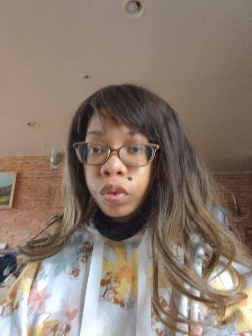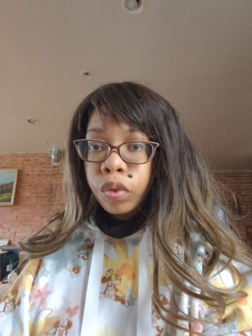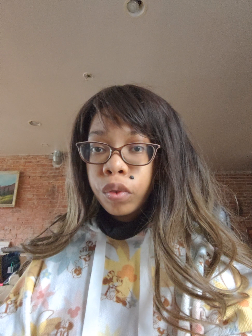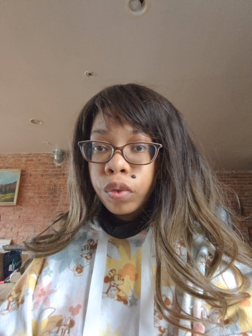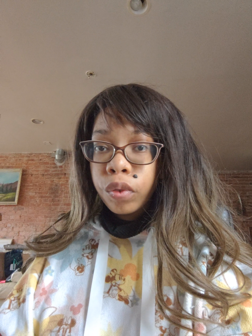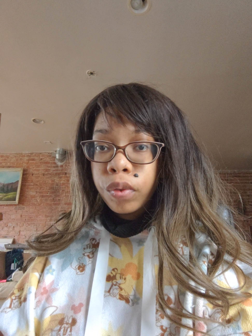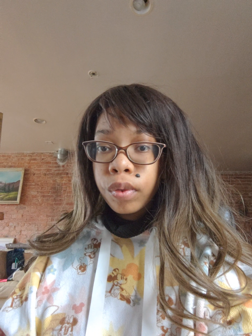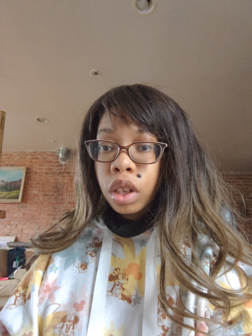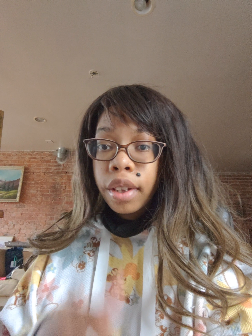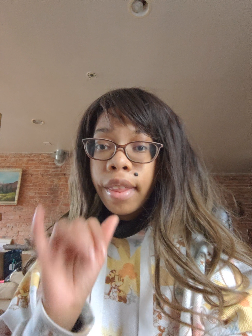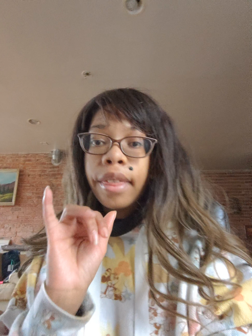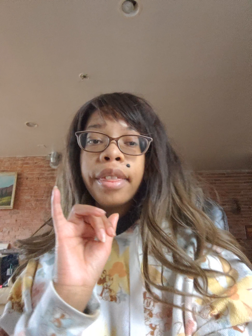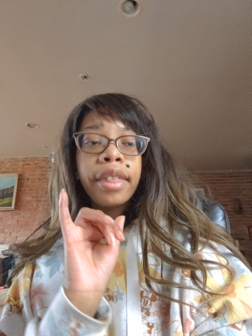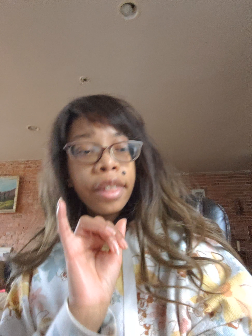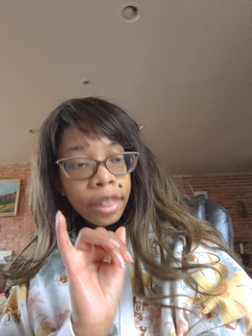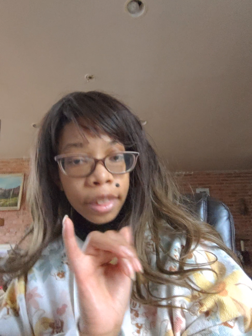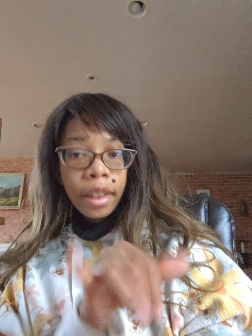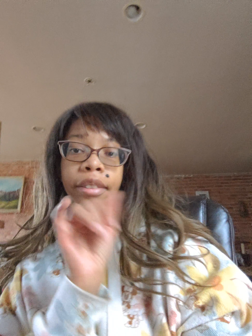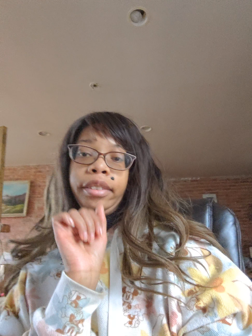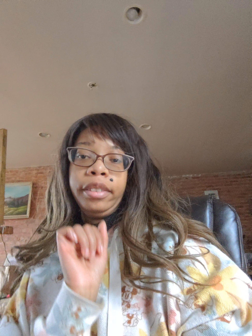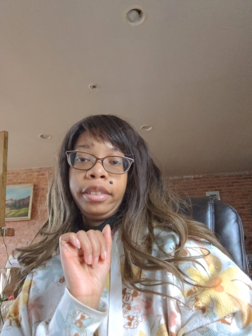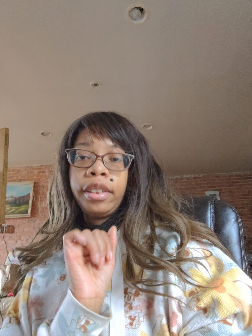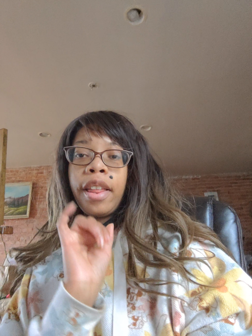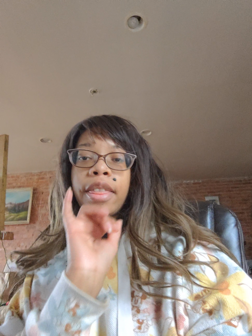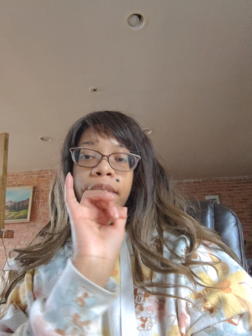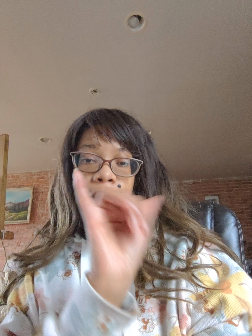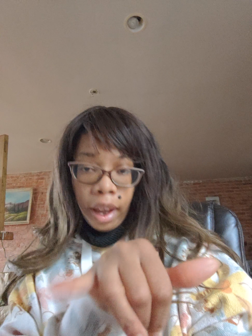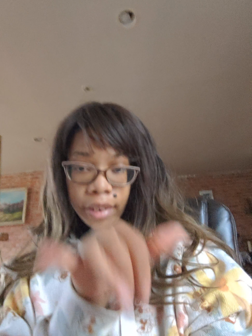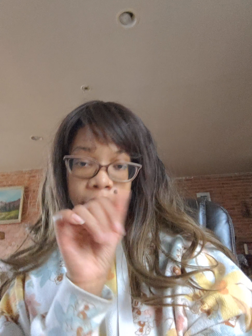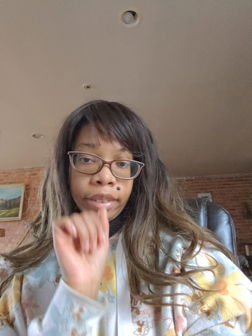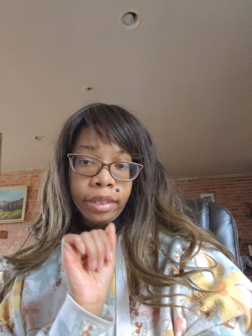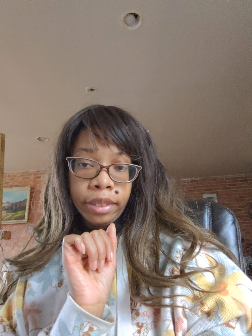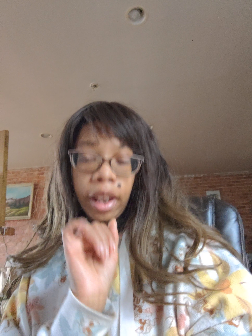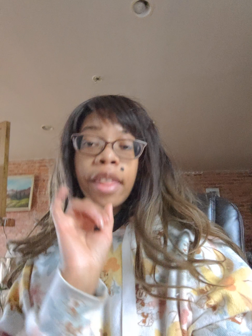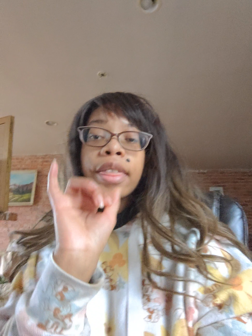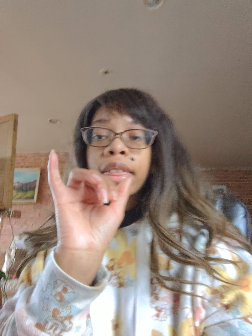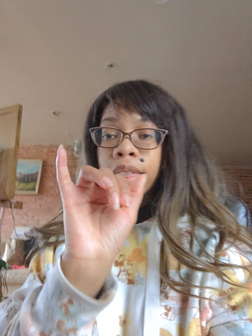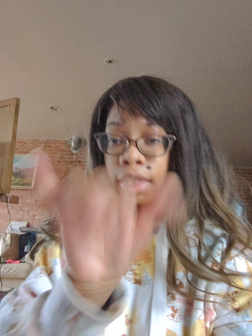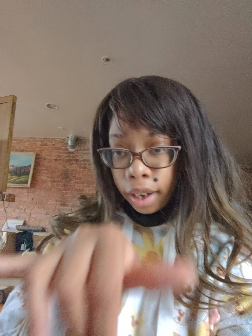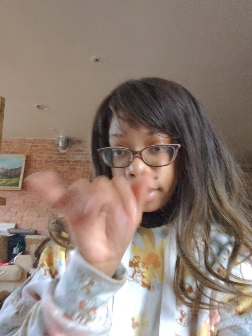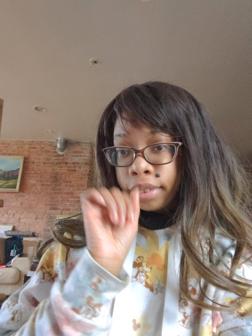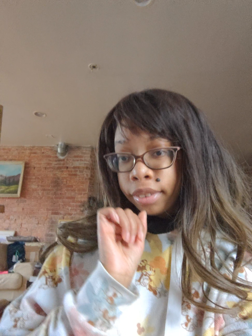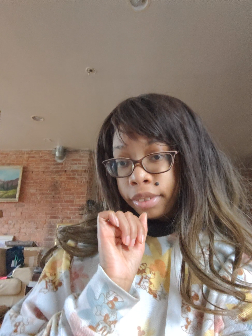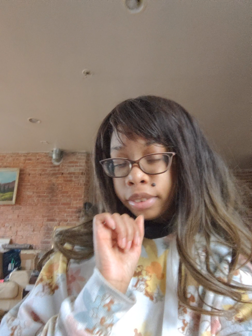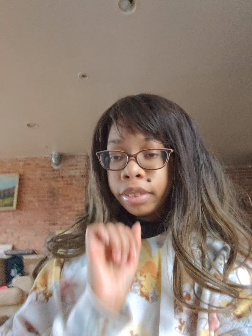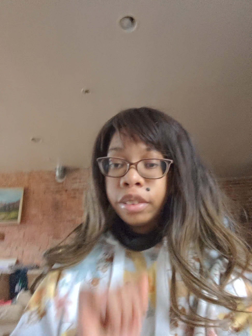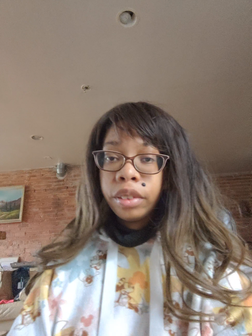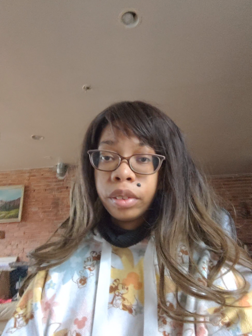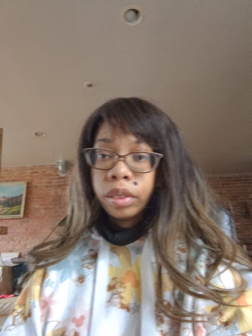that